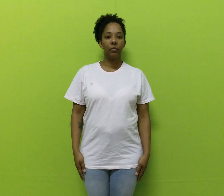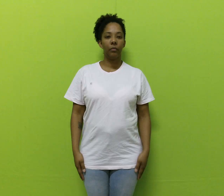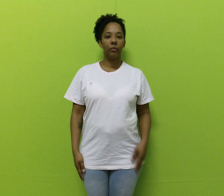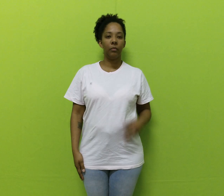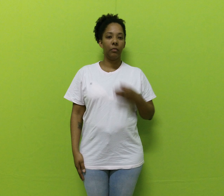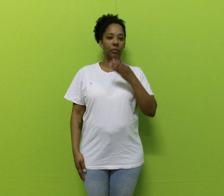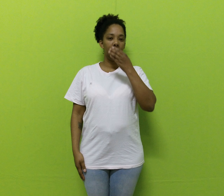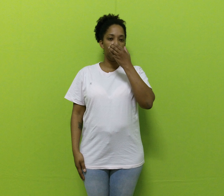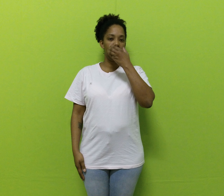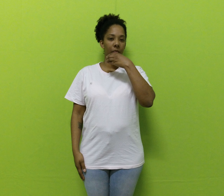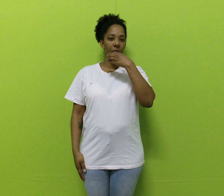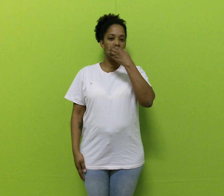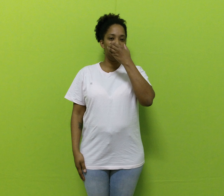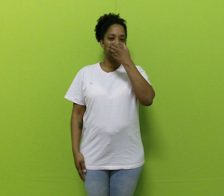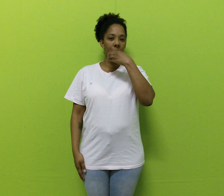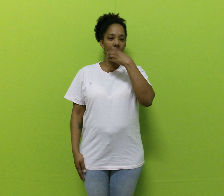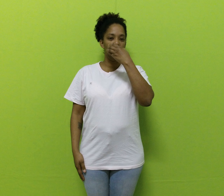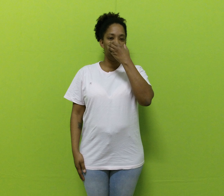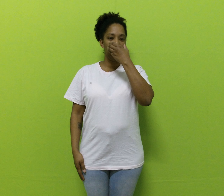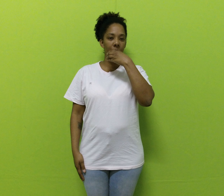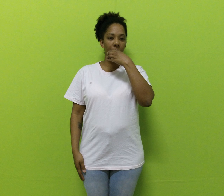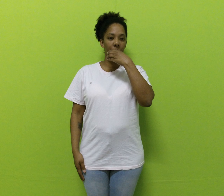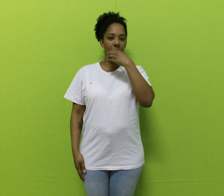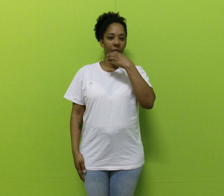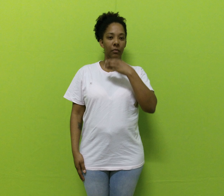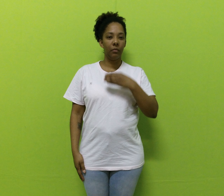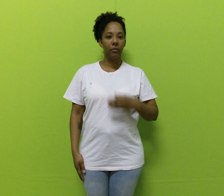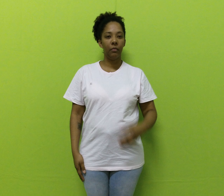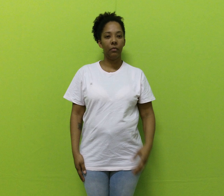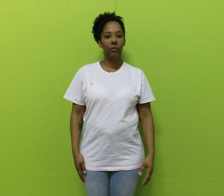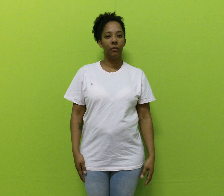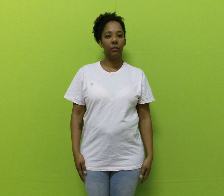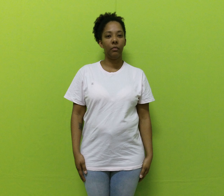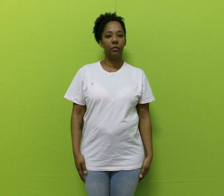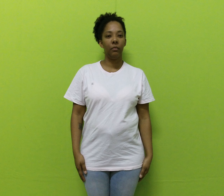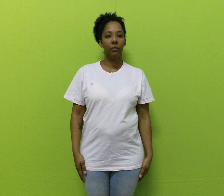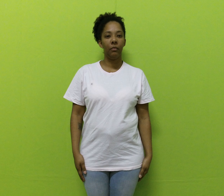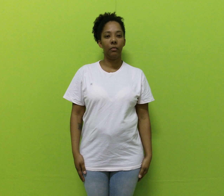maçã